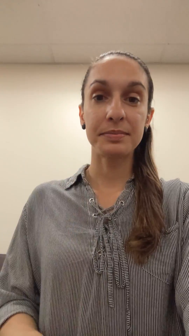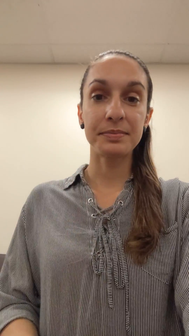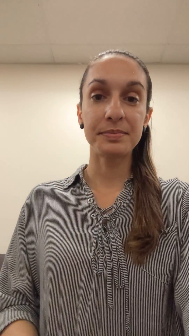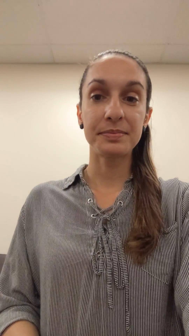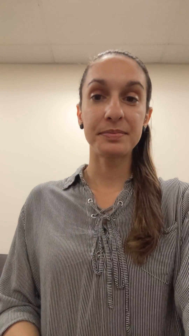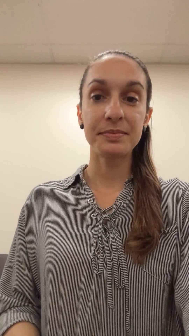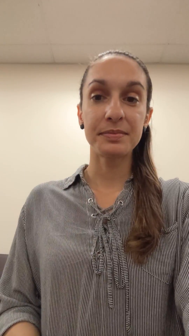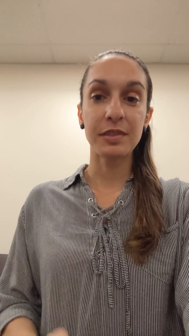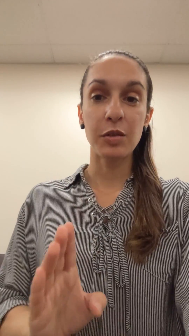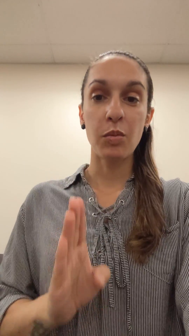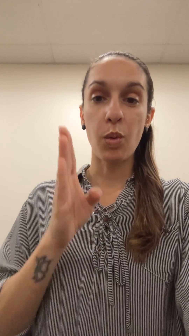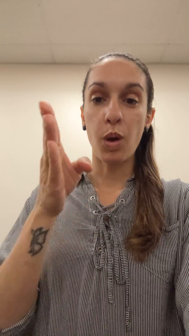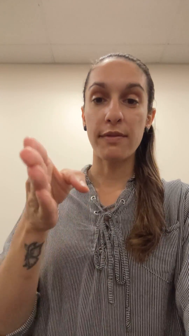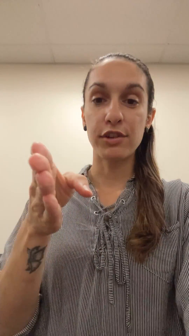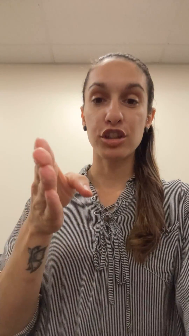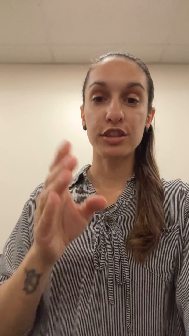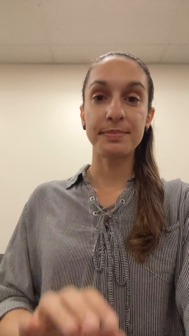over